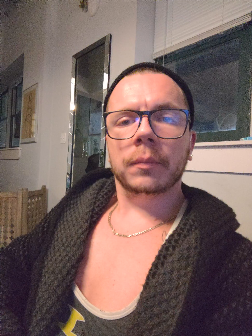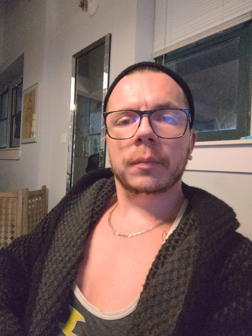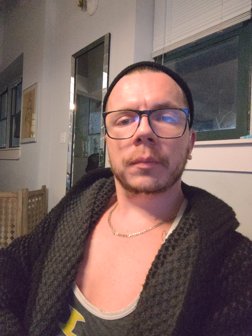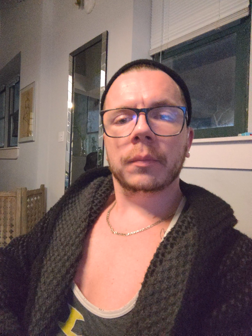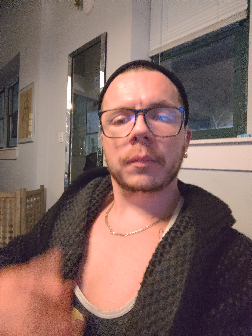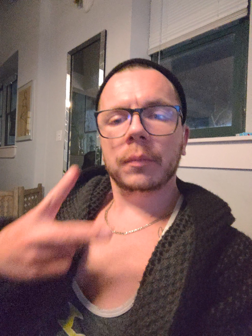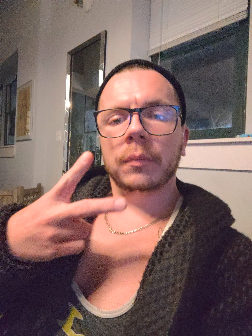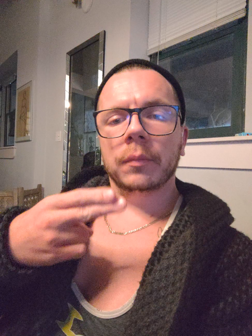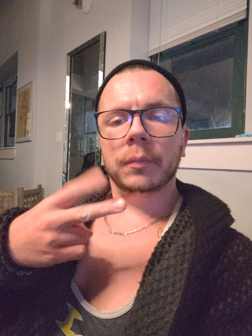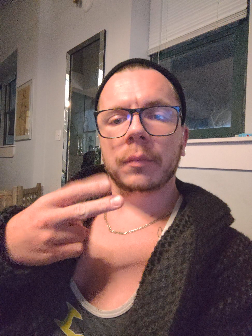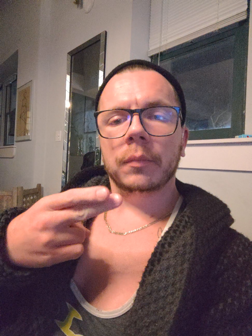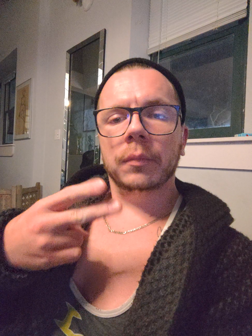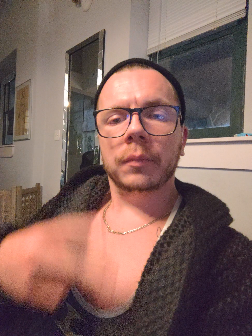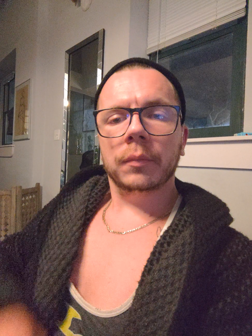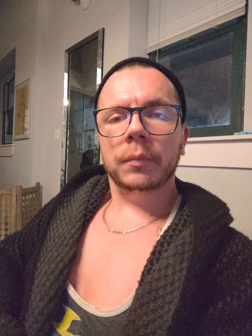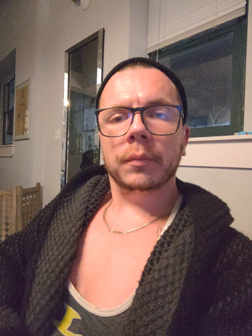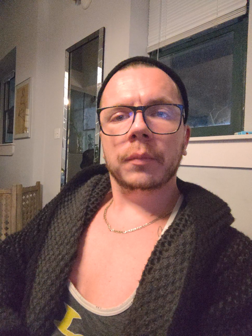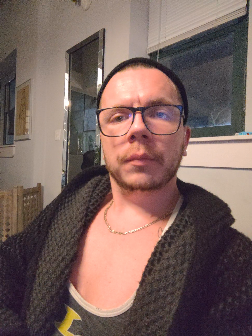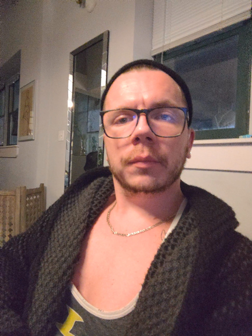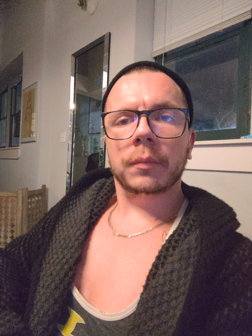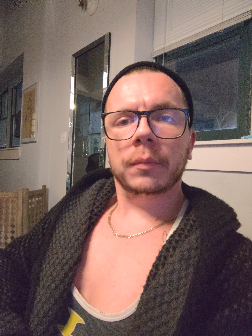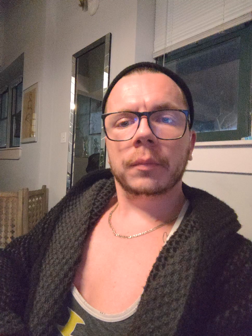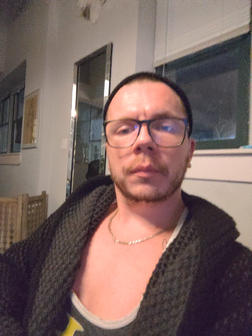scissors